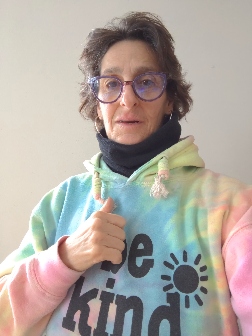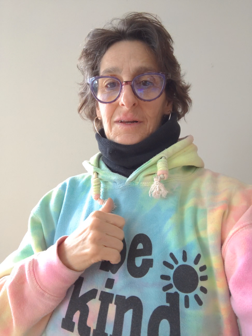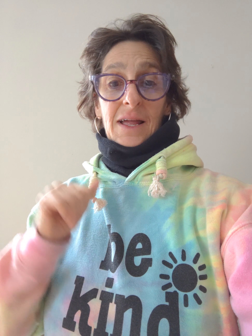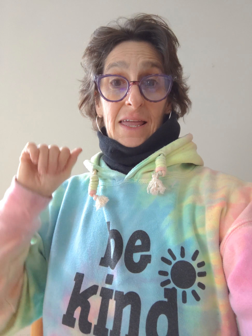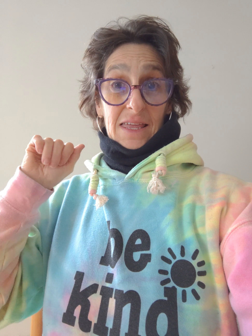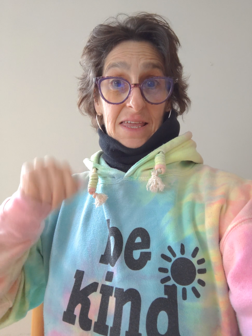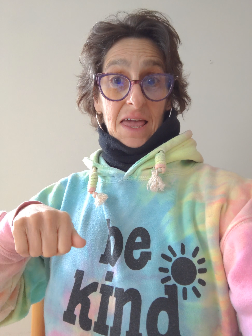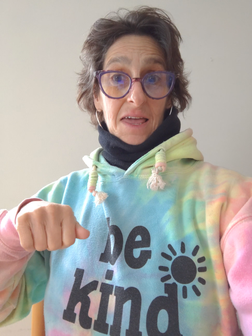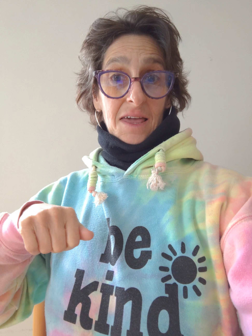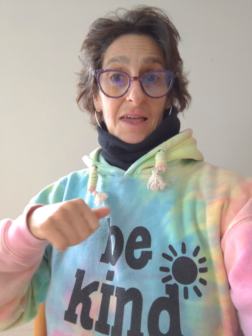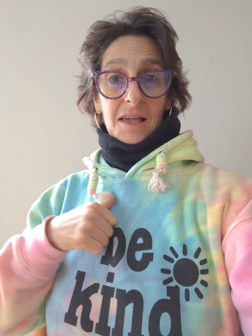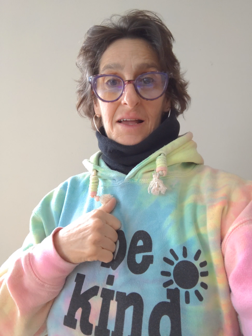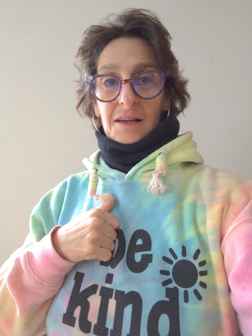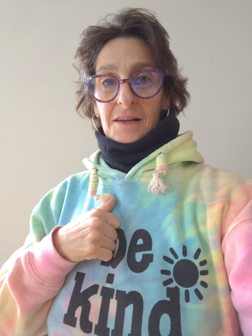can